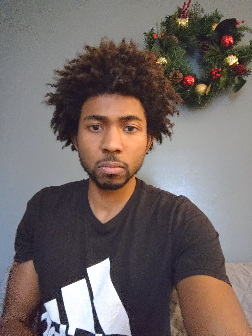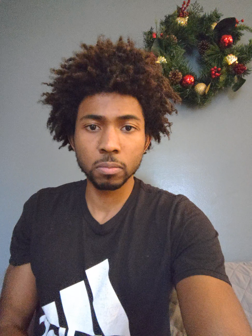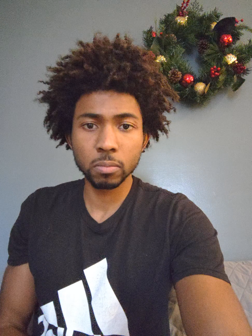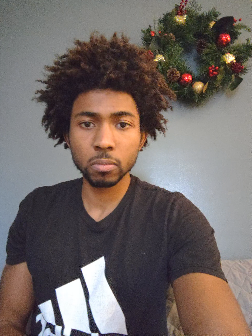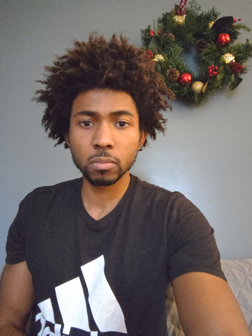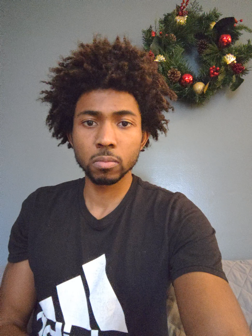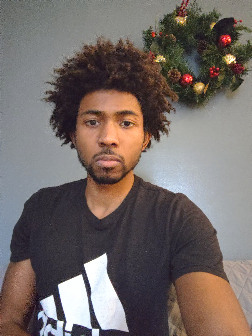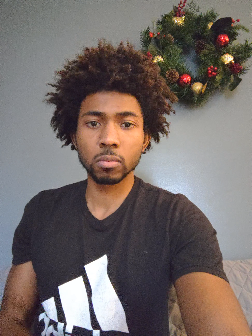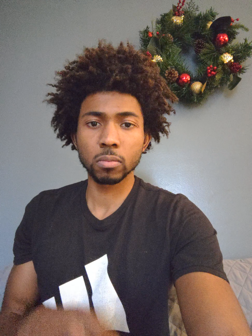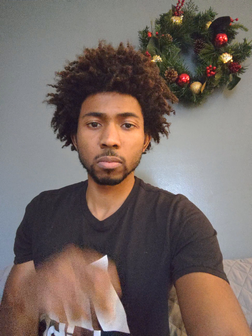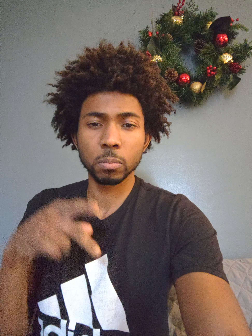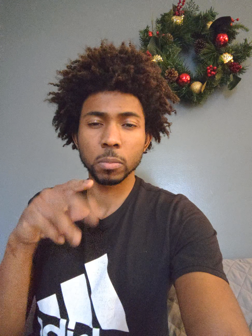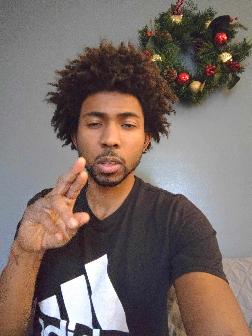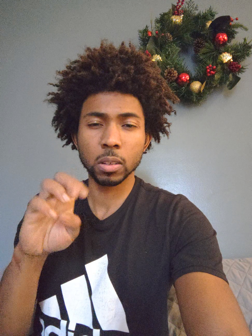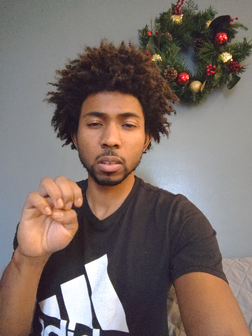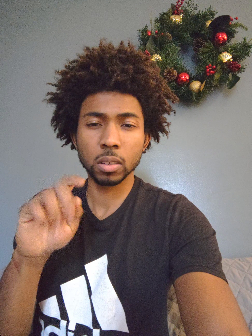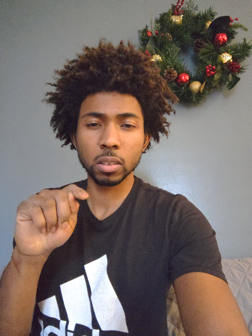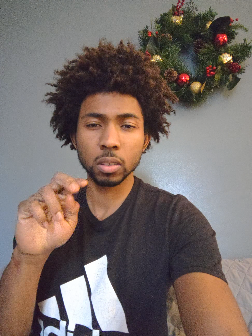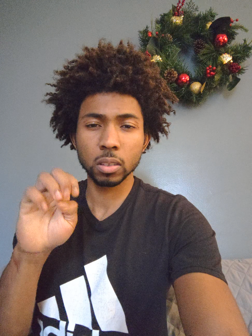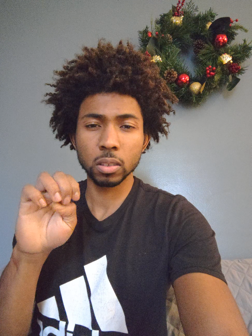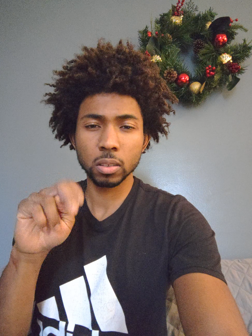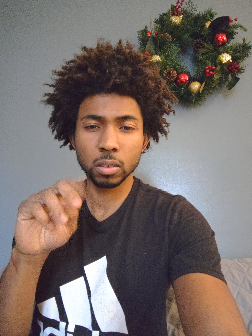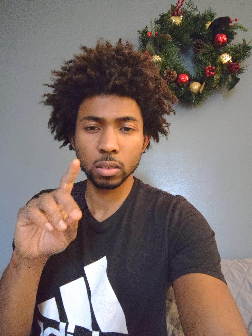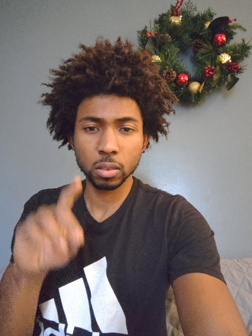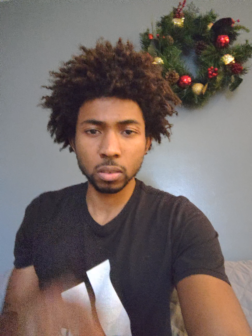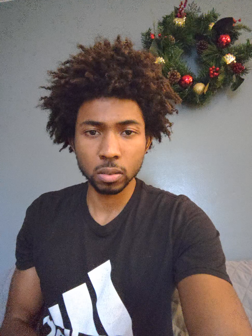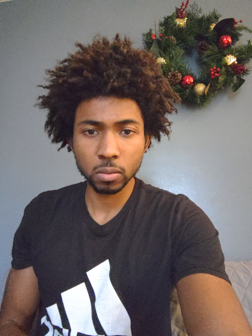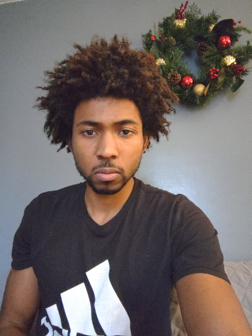pretend